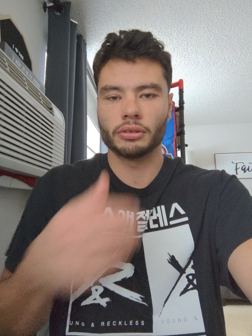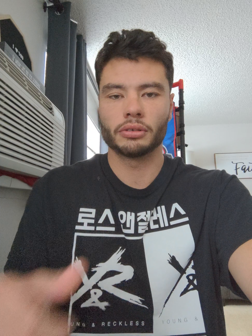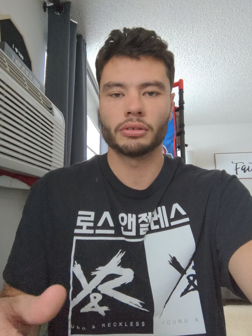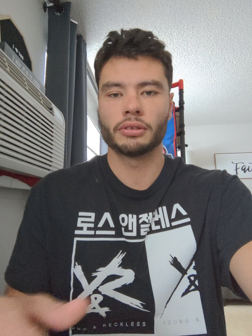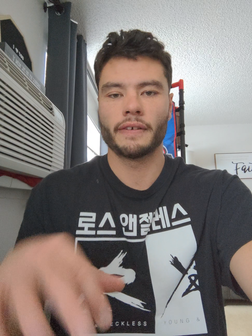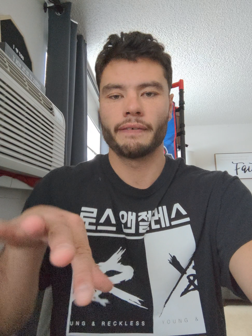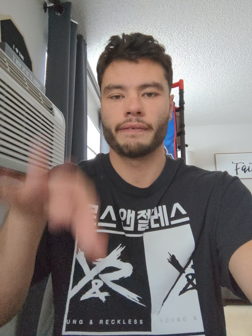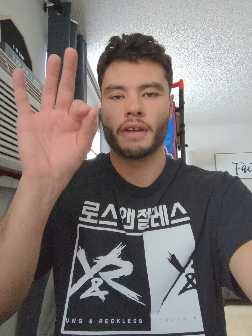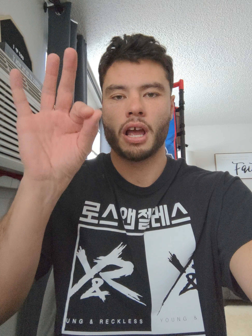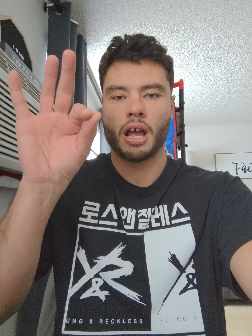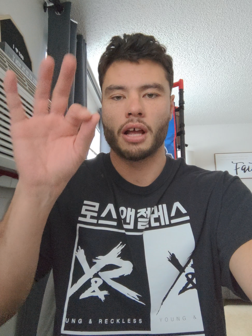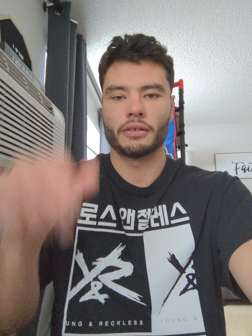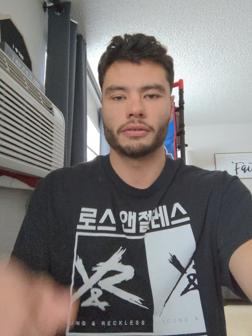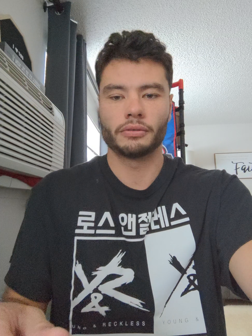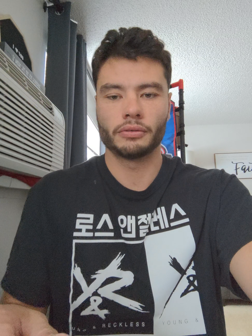find